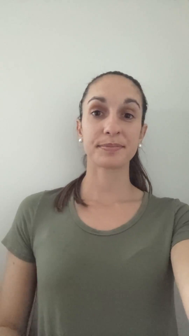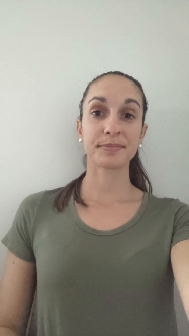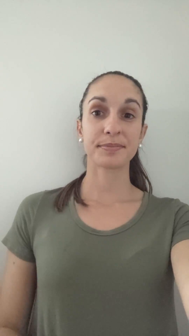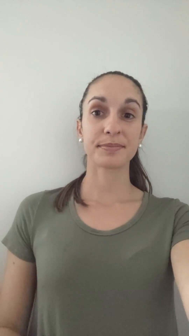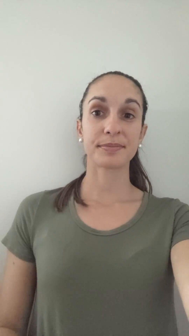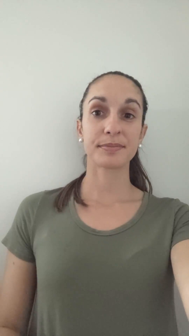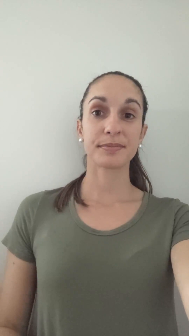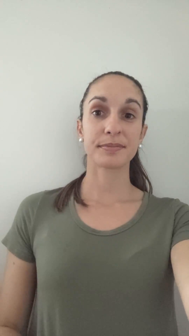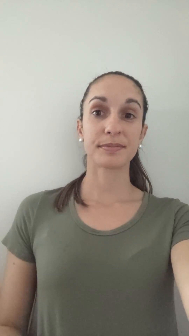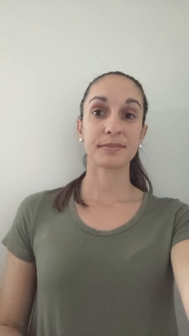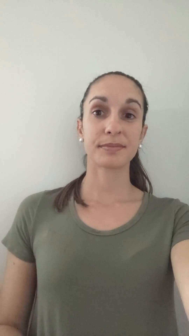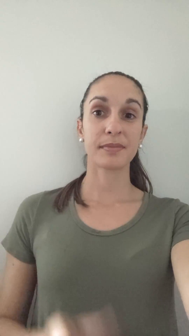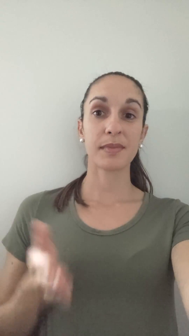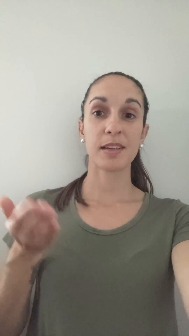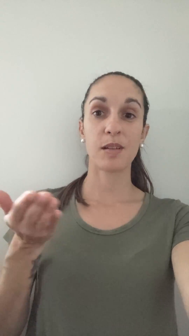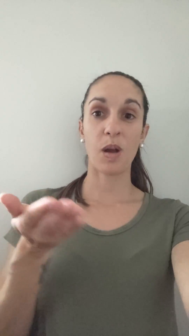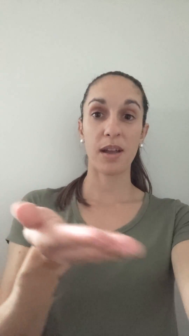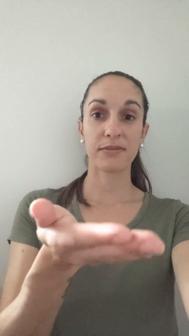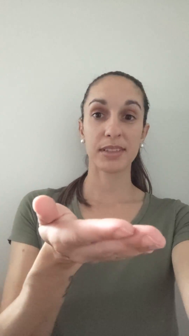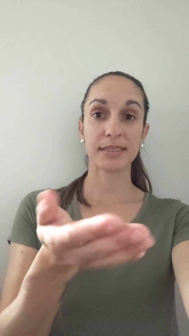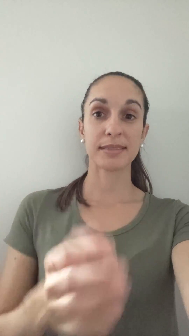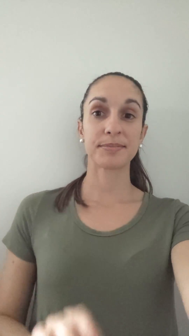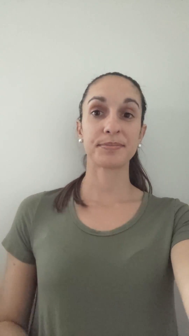oven